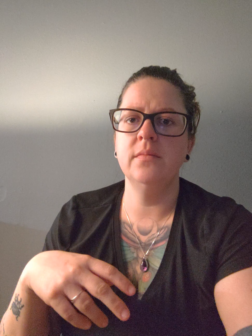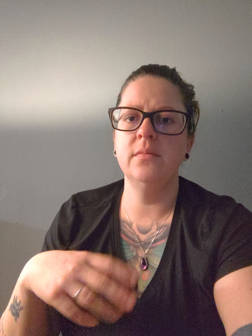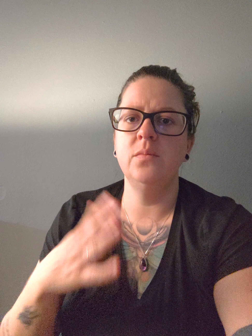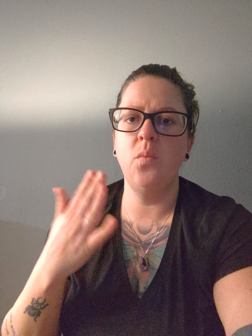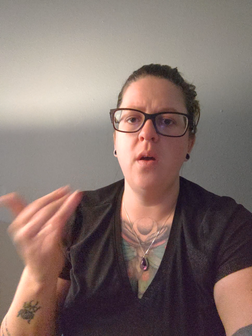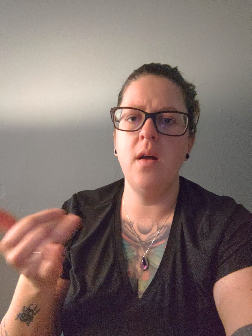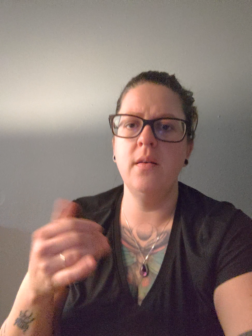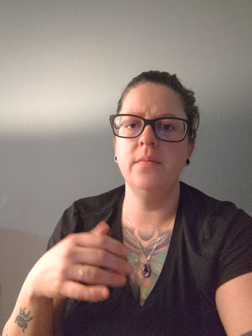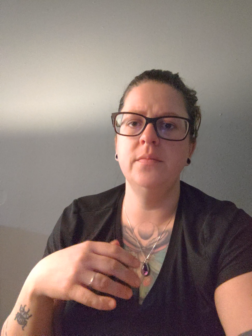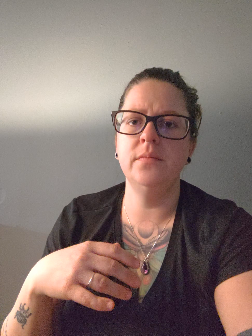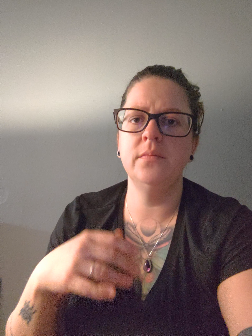why